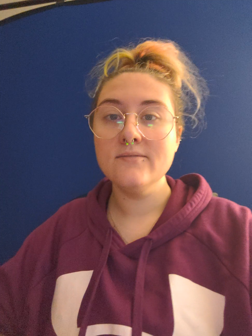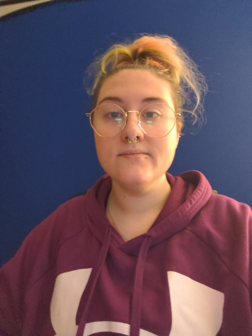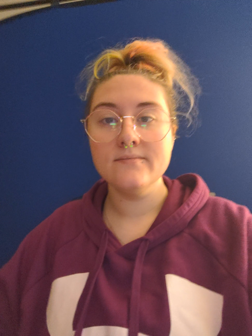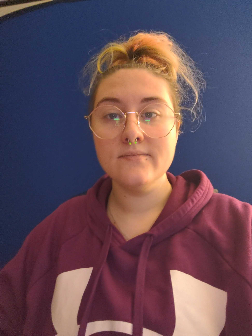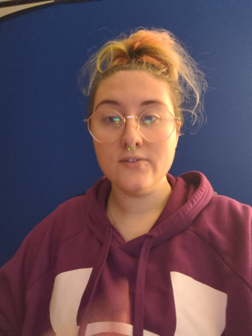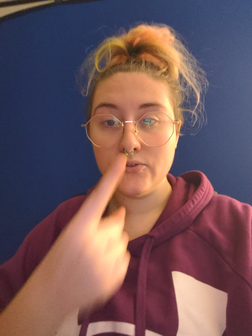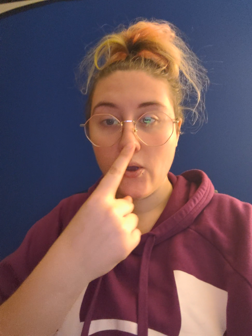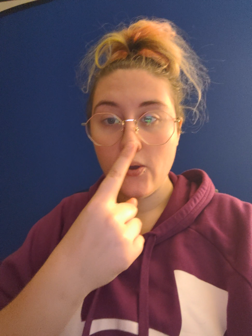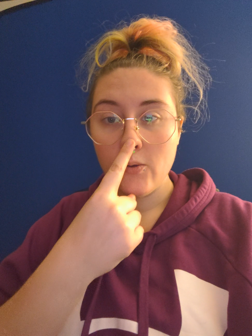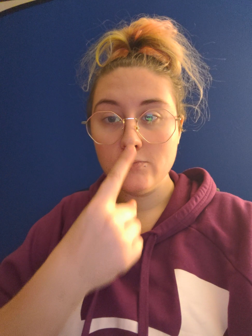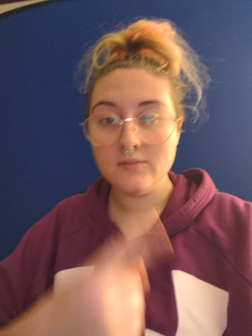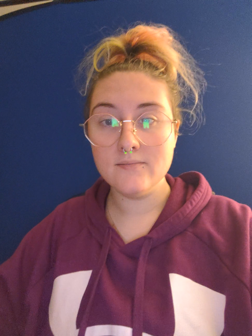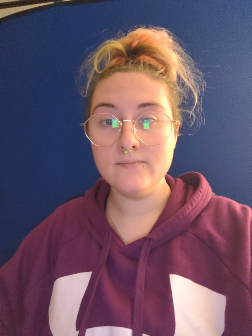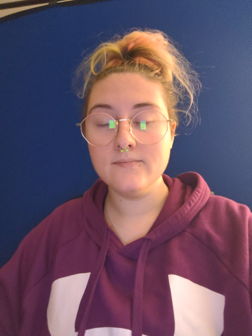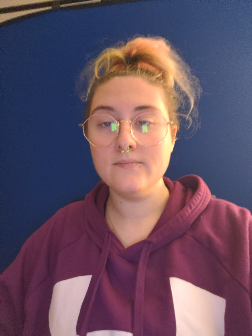nose